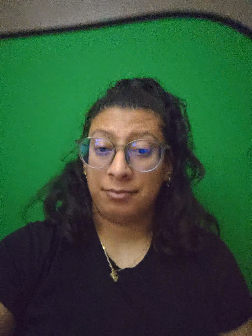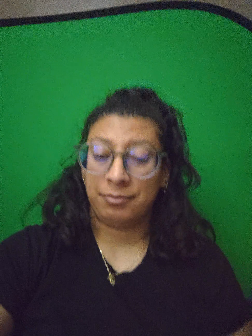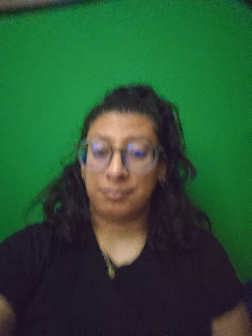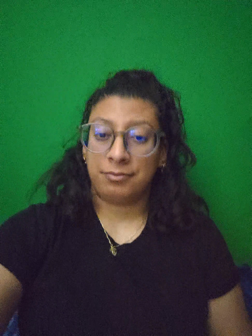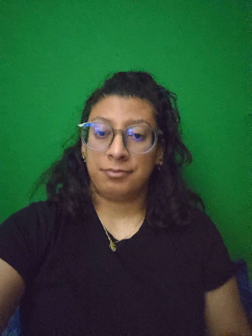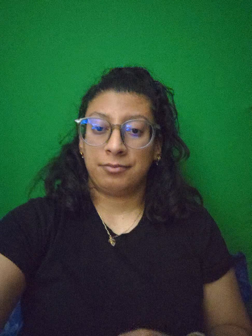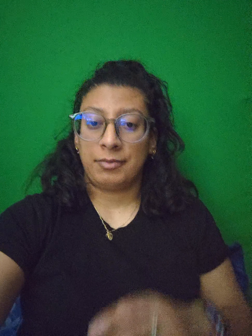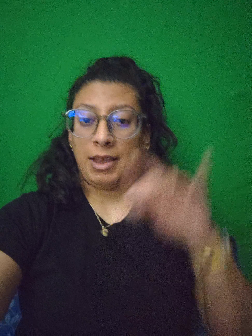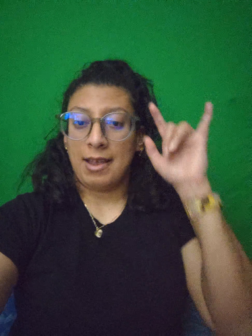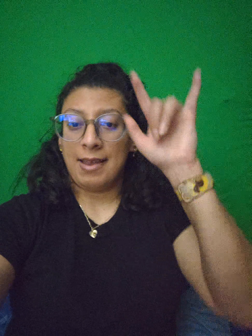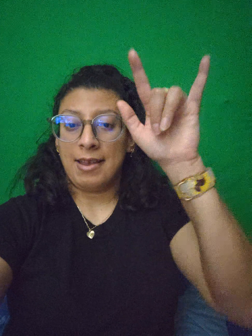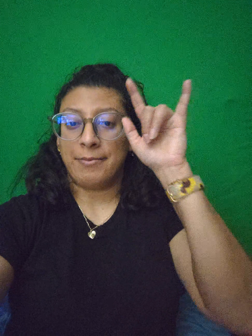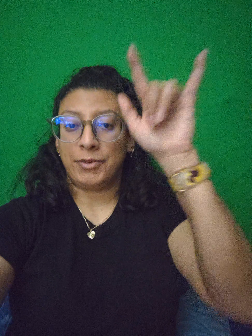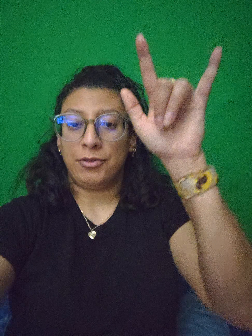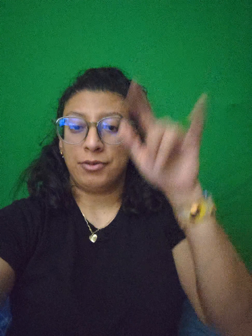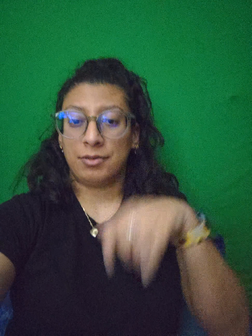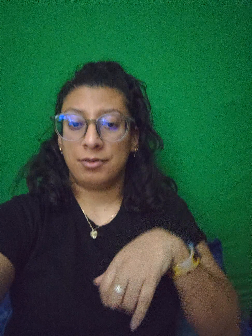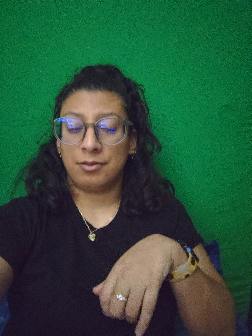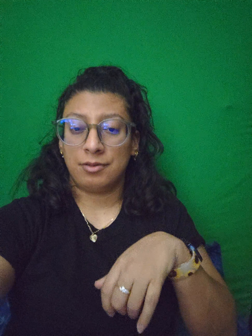airplane